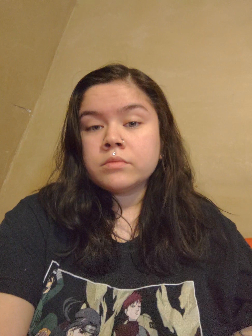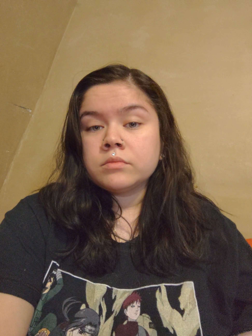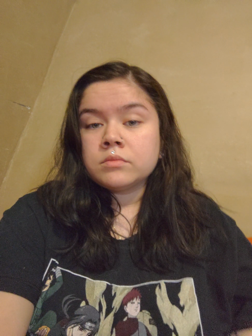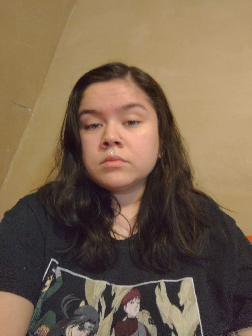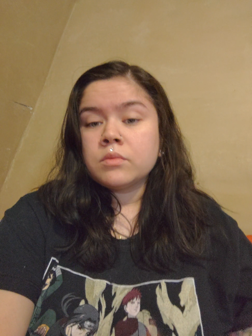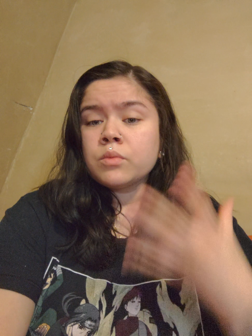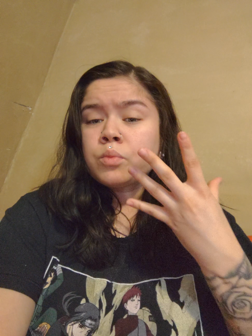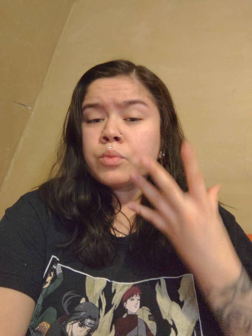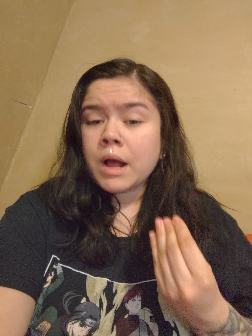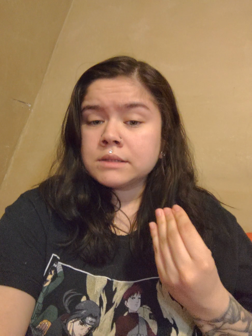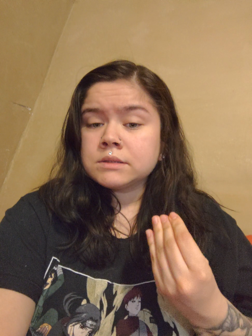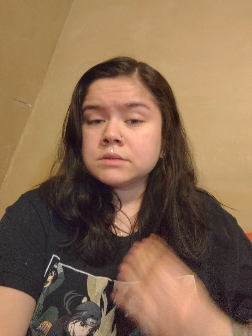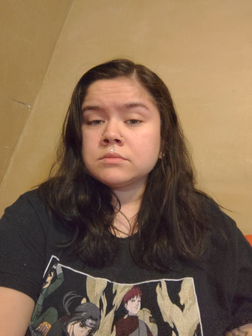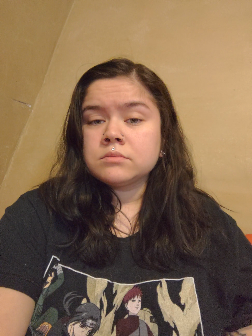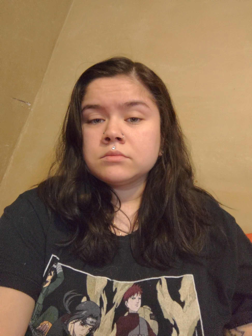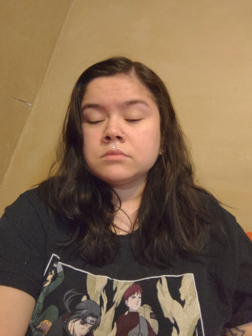wet